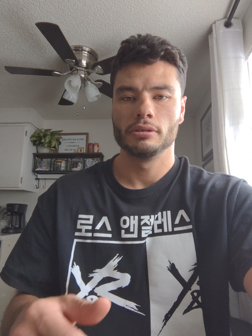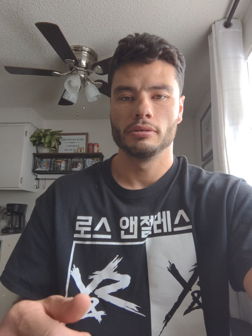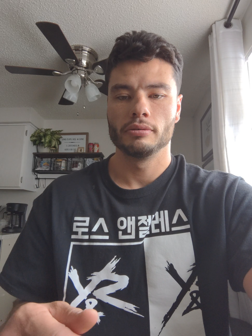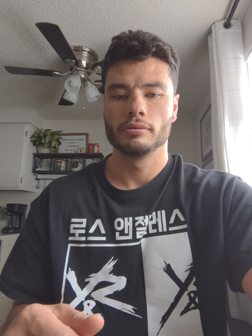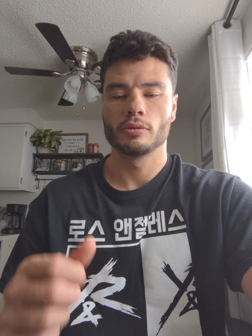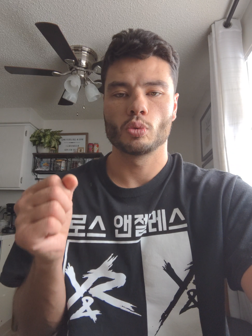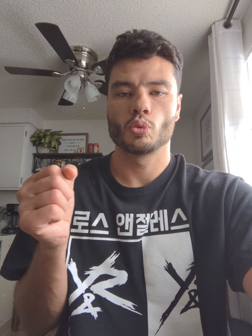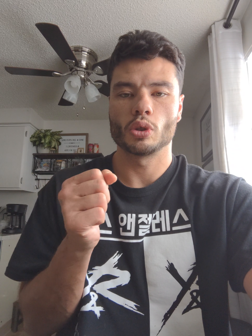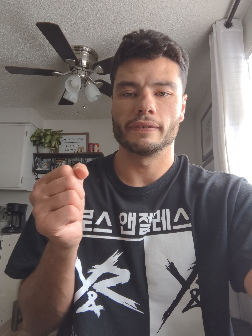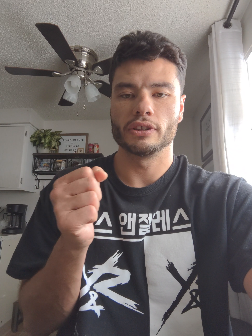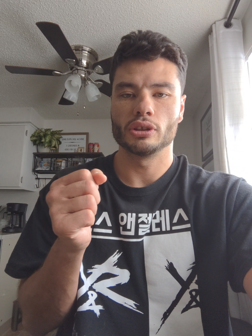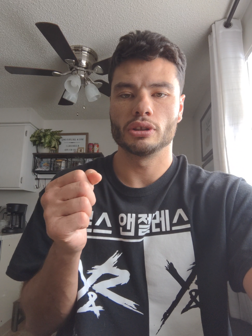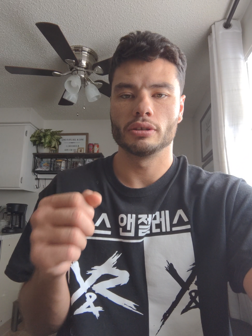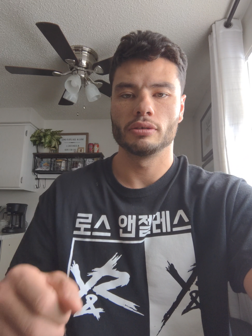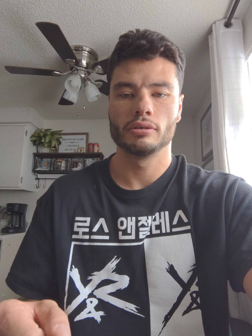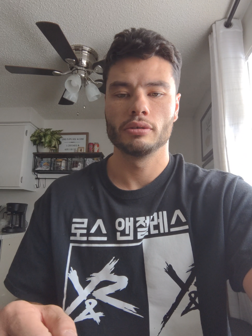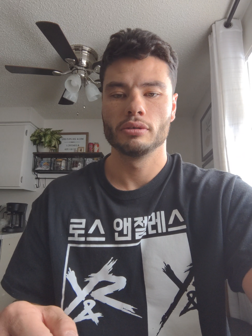refrigerator